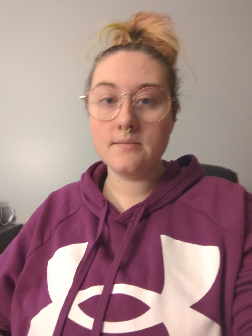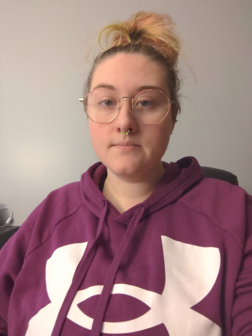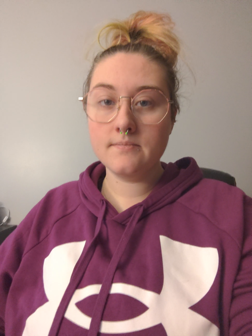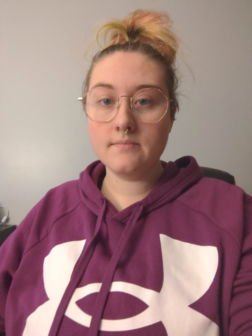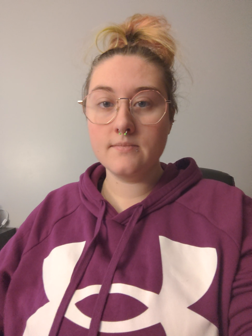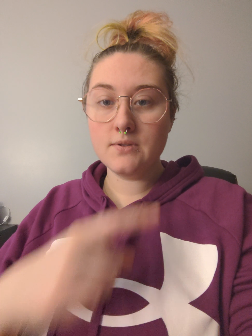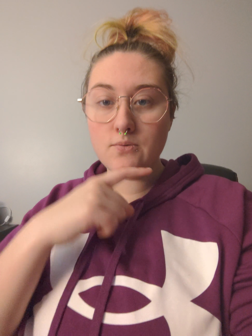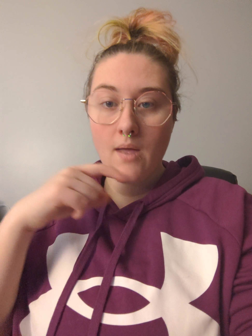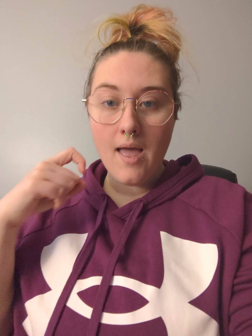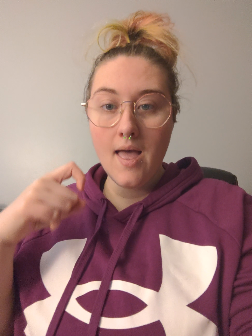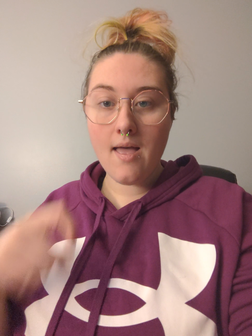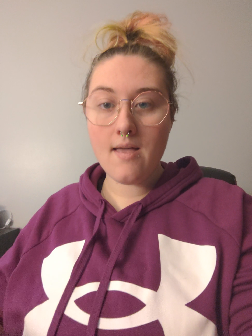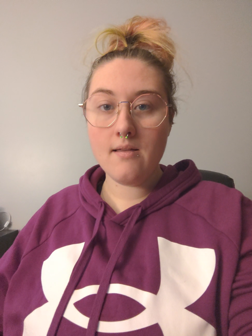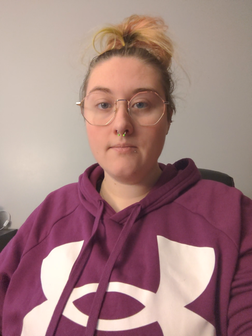dry